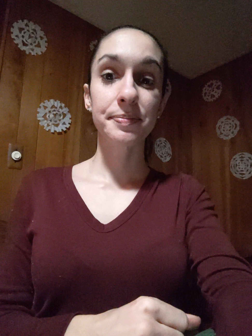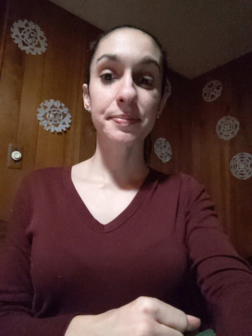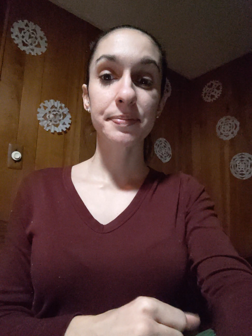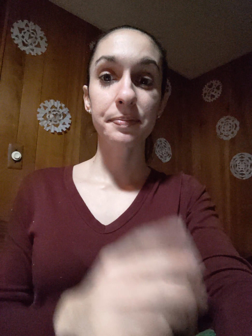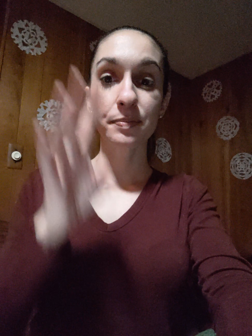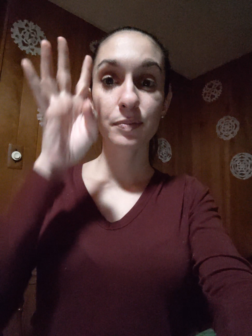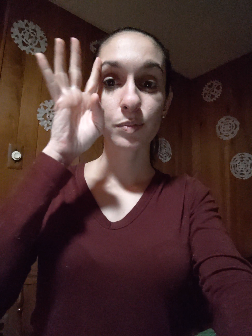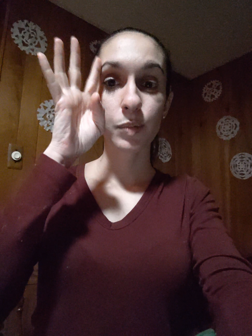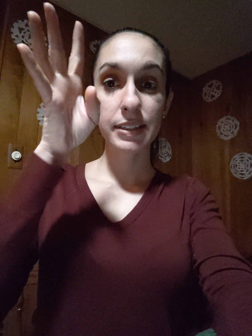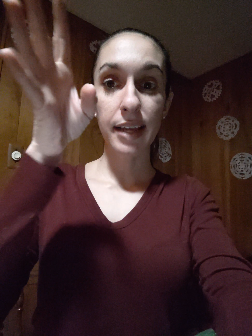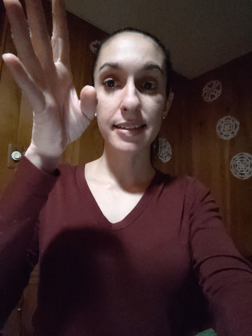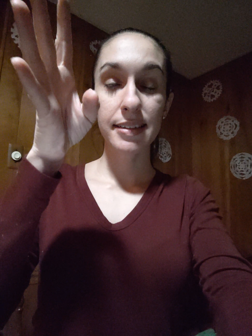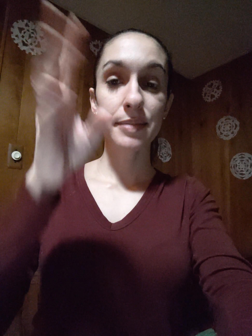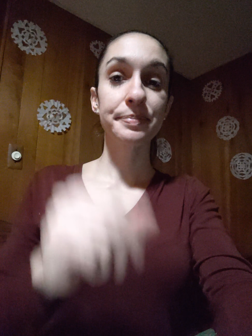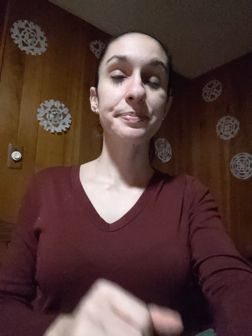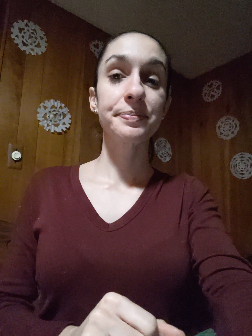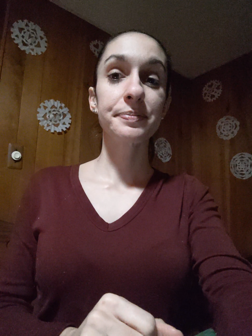pretend